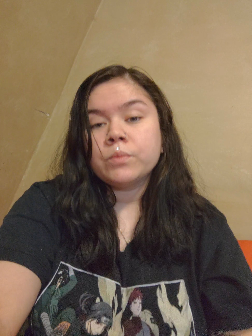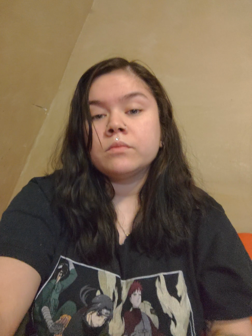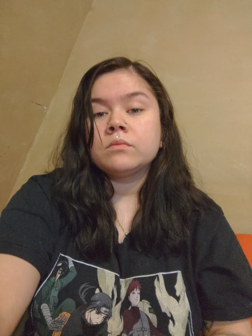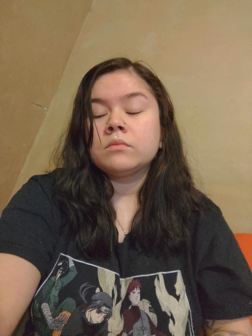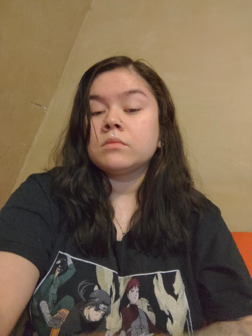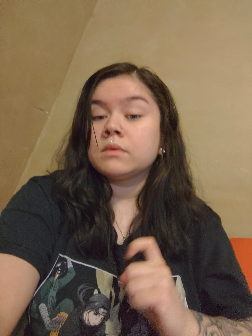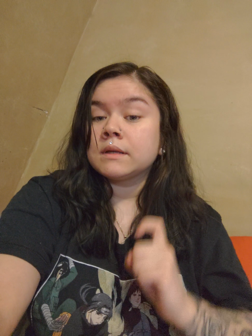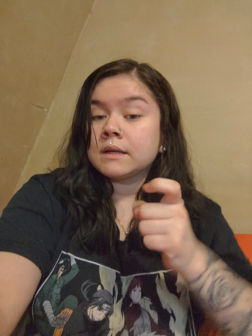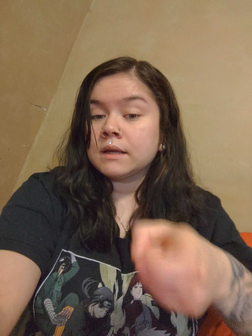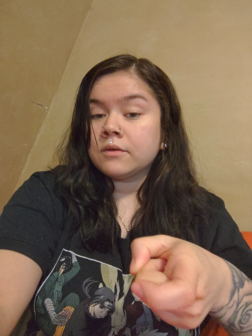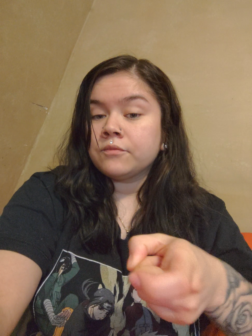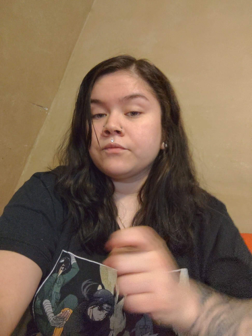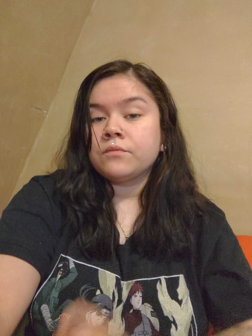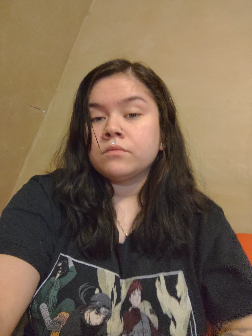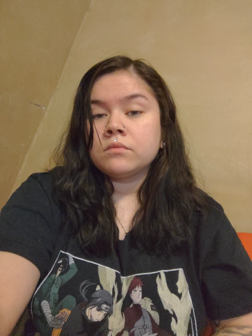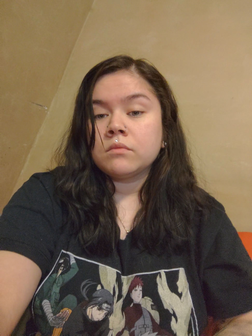gift